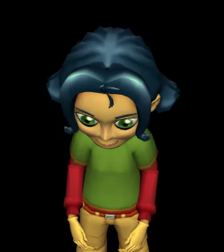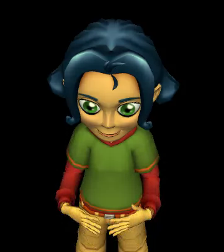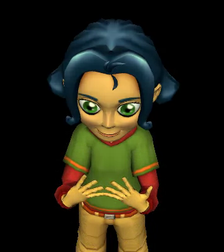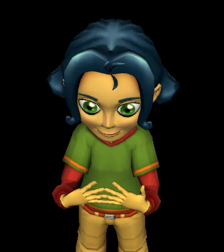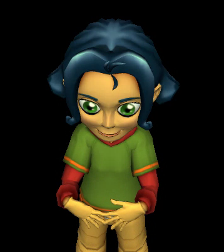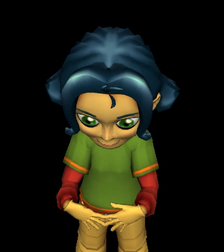19